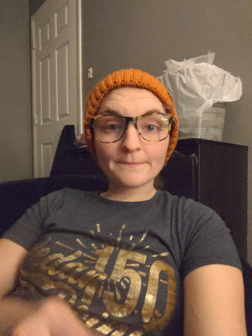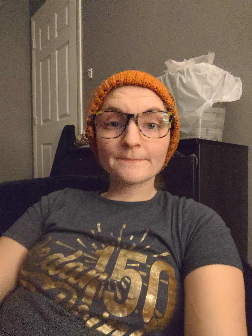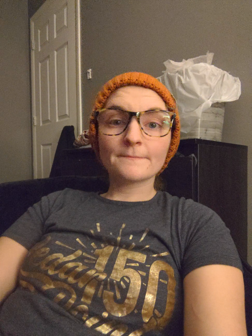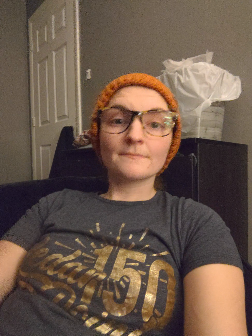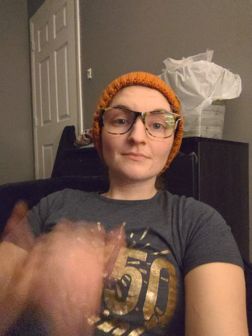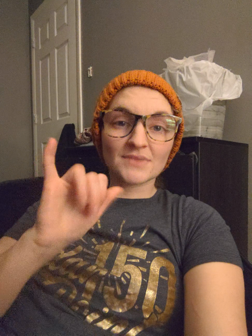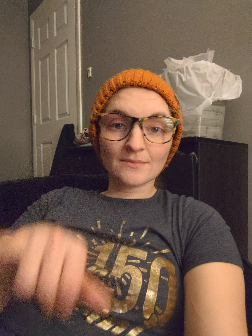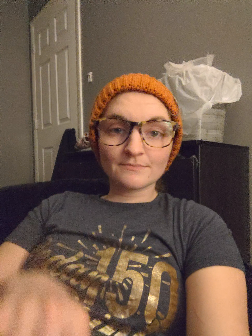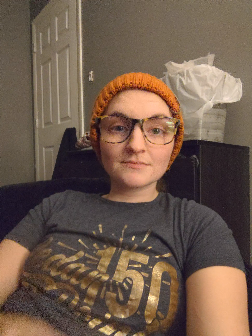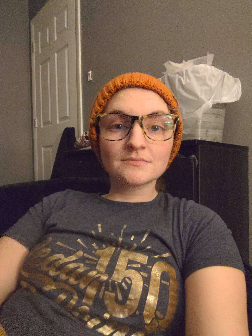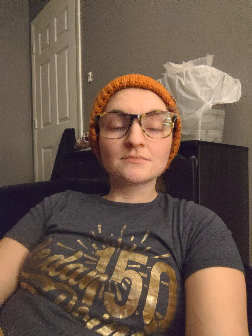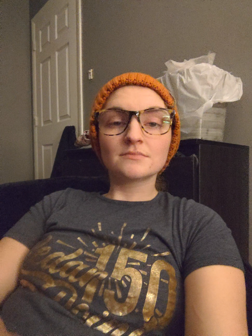that